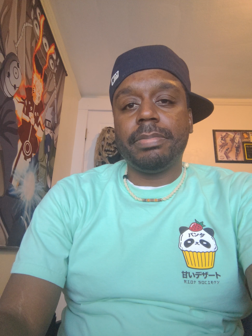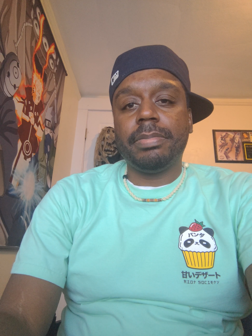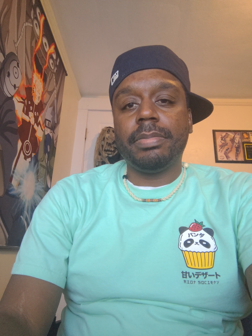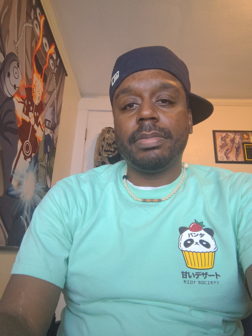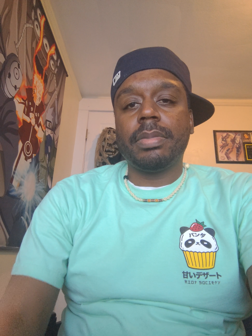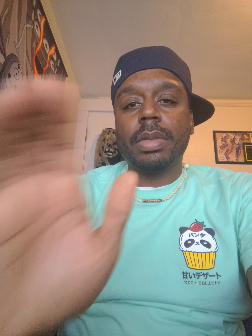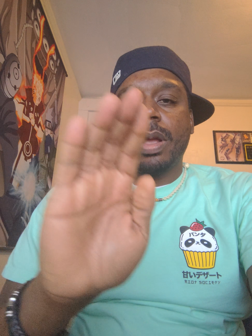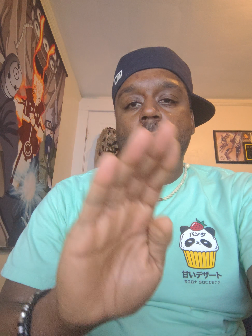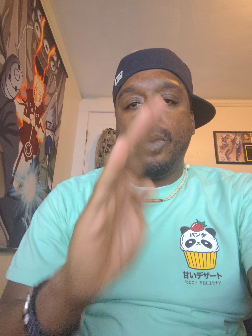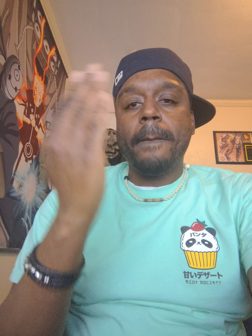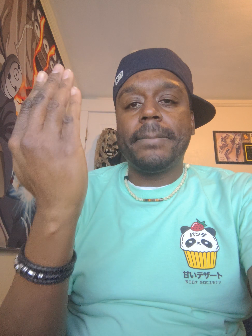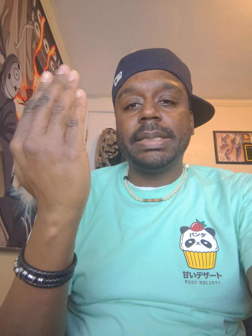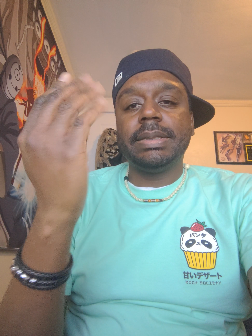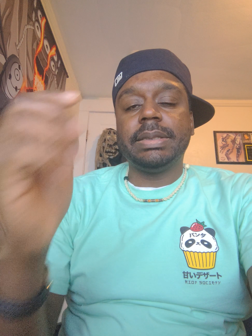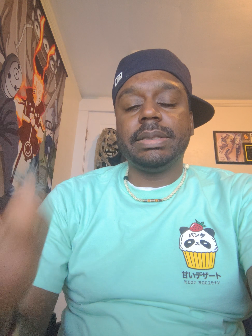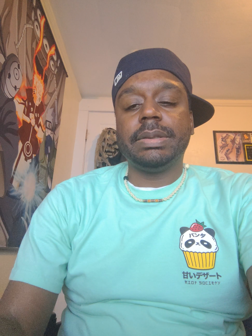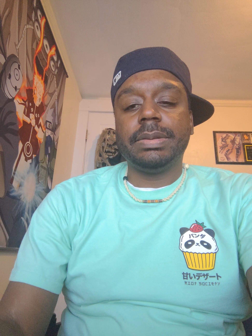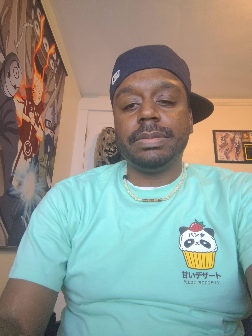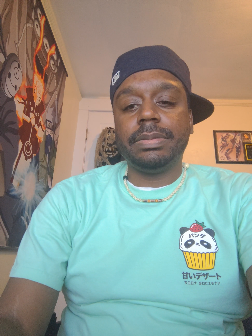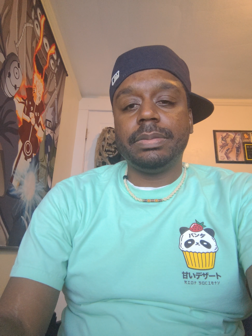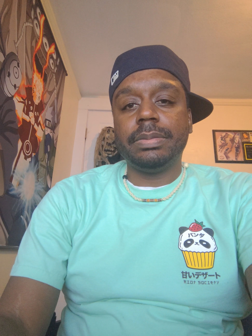open